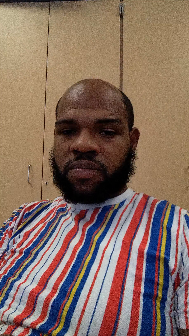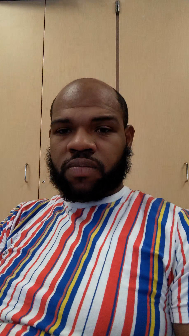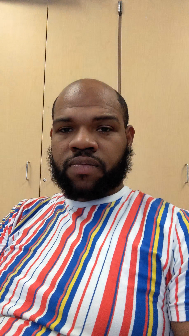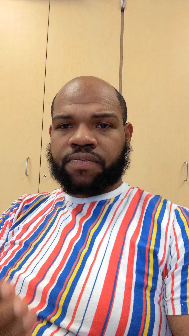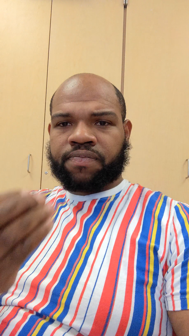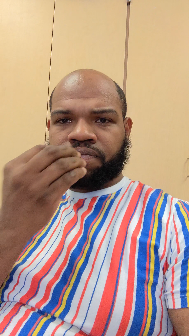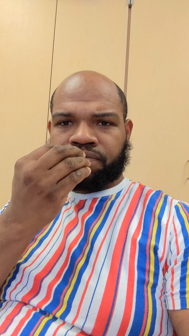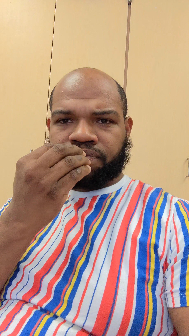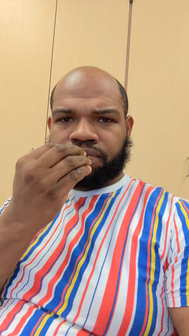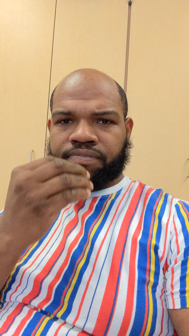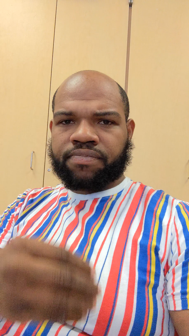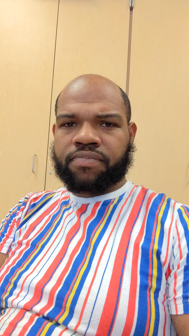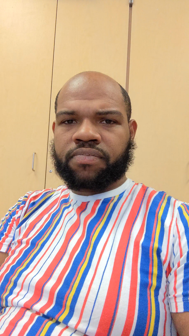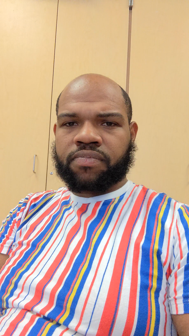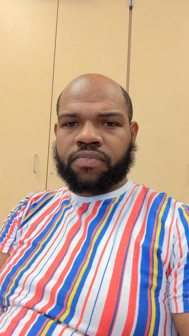eat